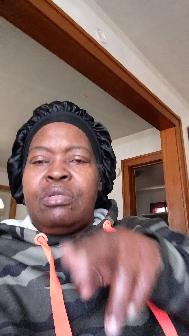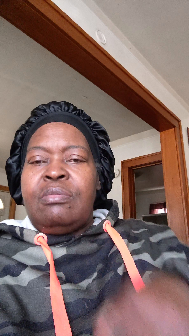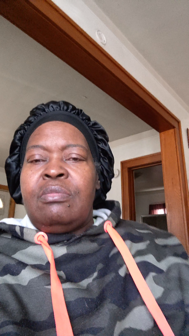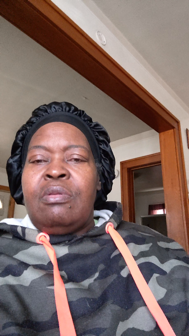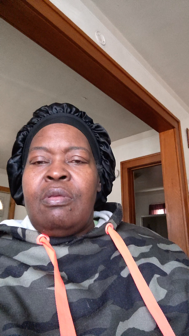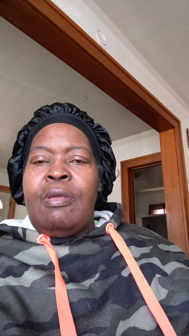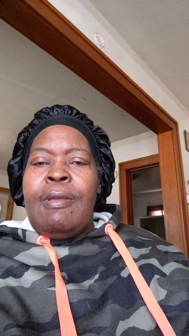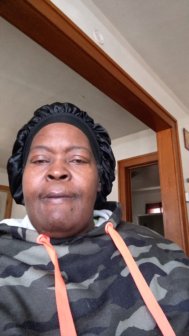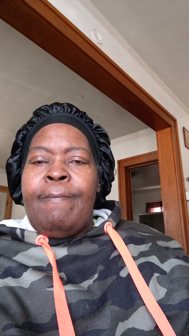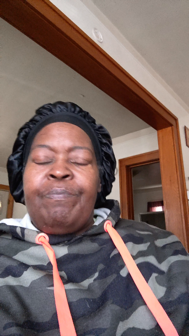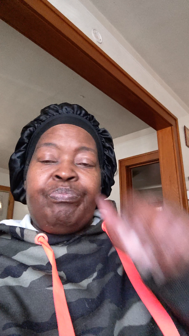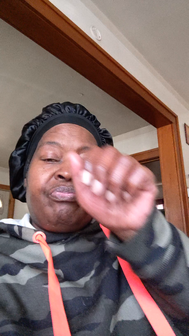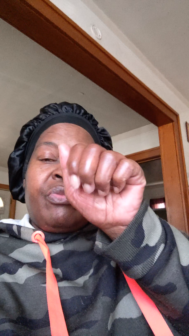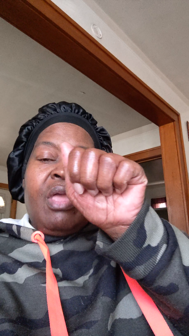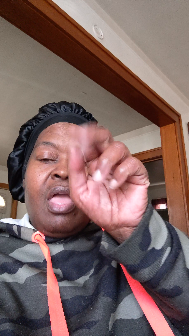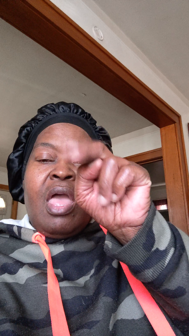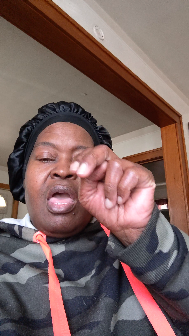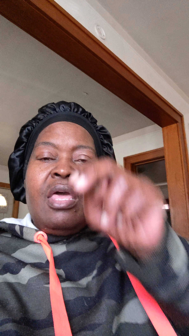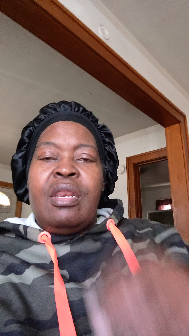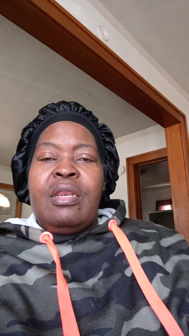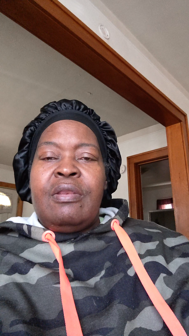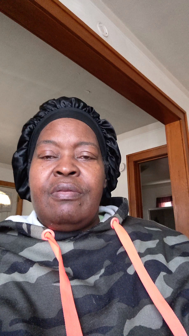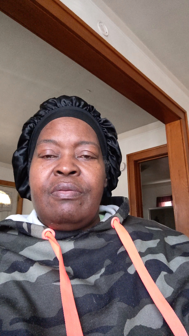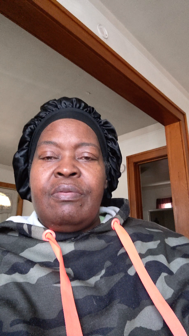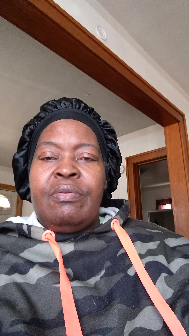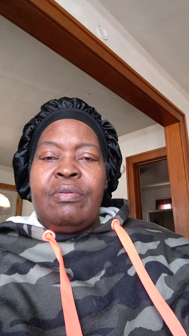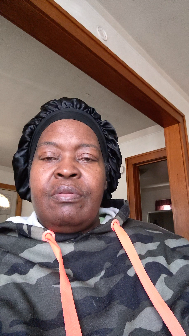an